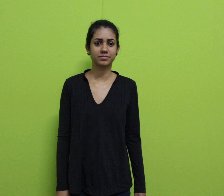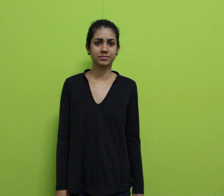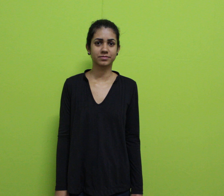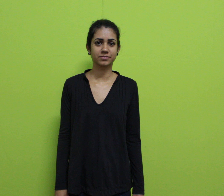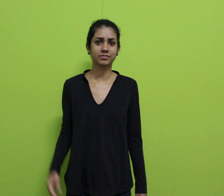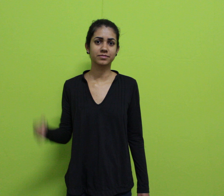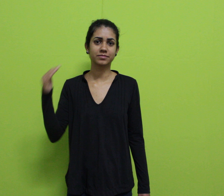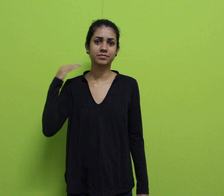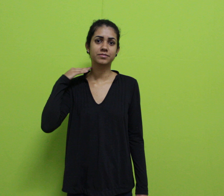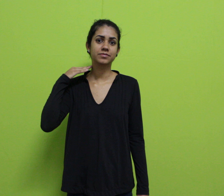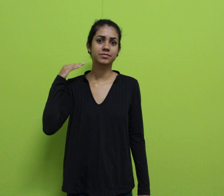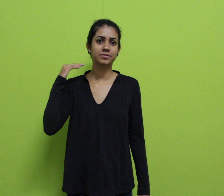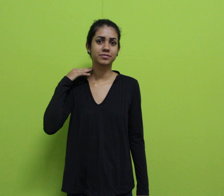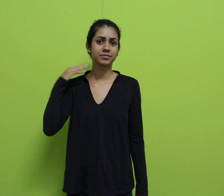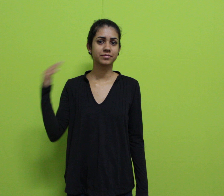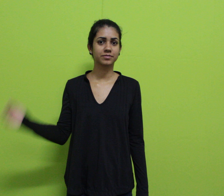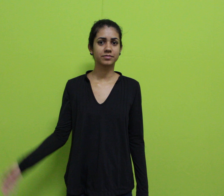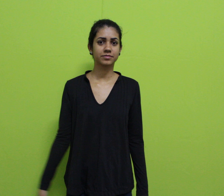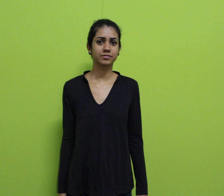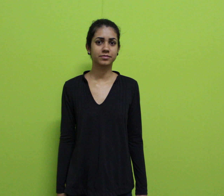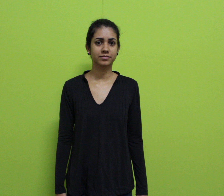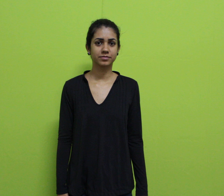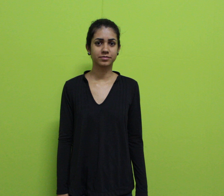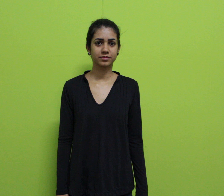banco